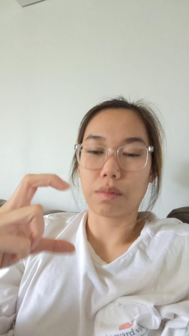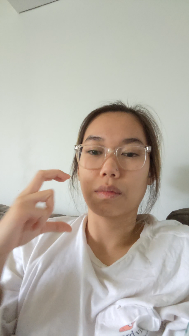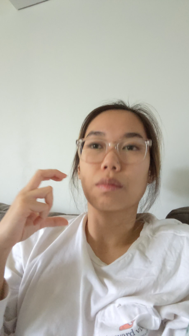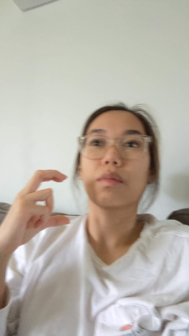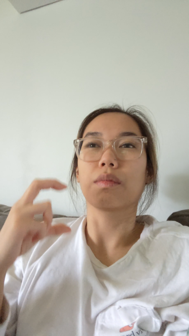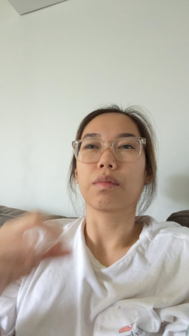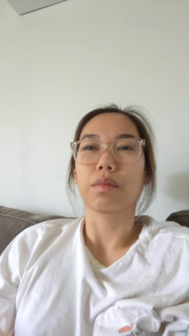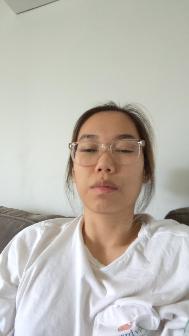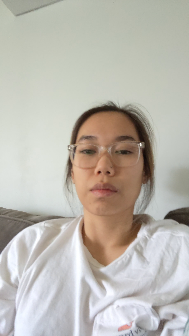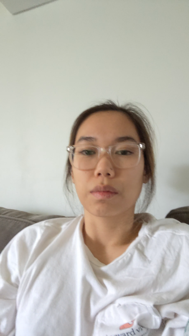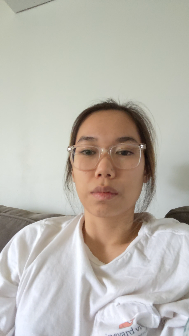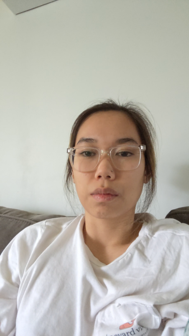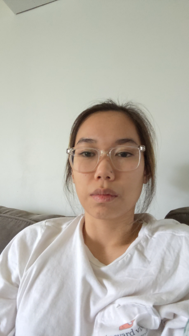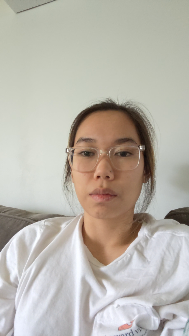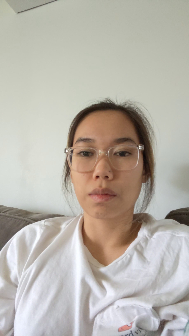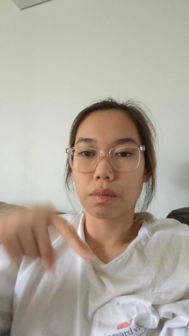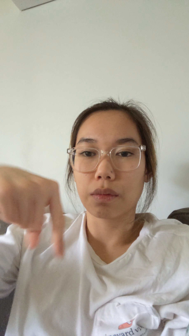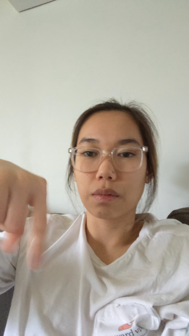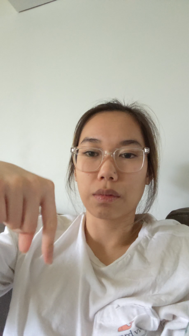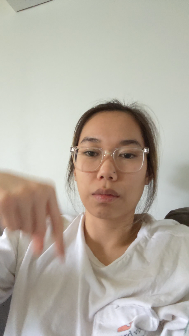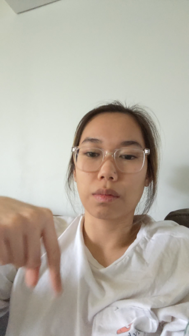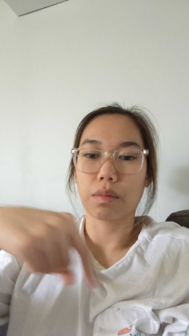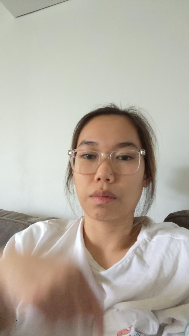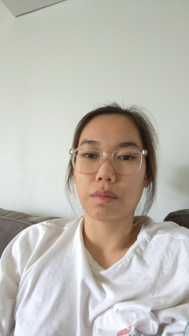flip-flop